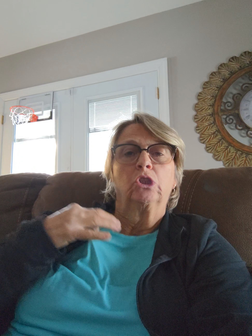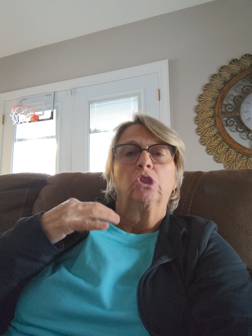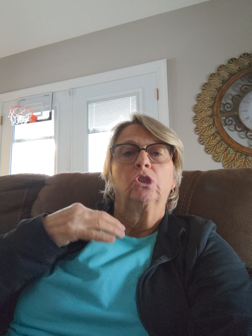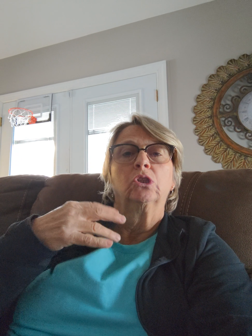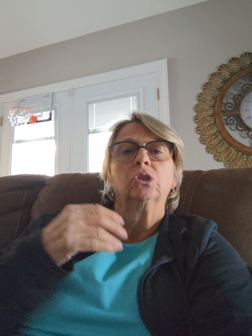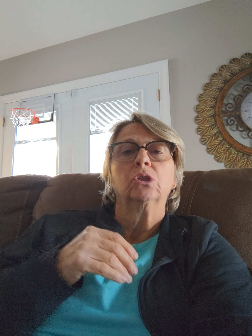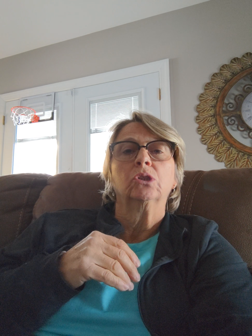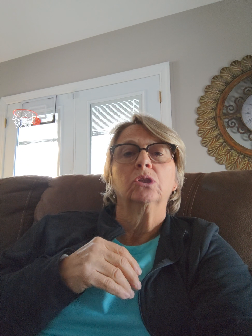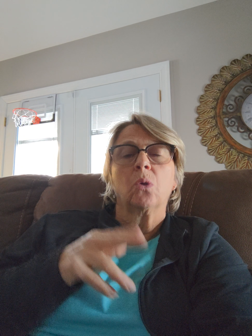shirt